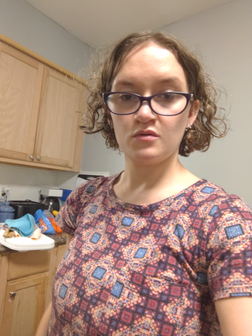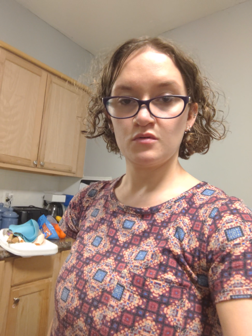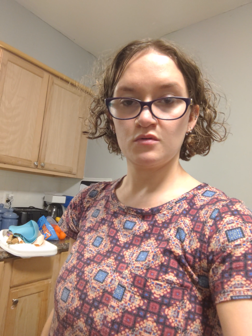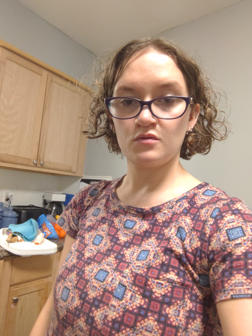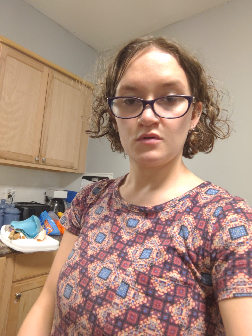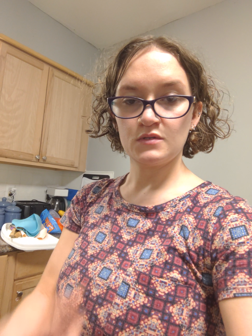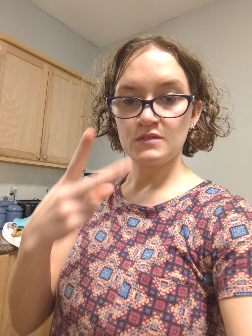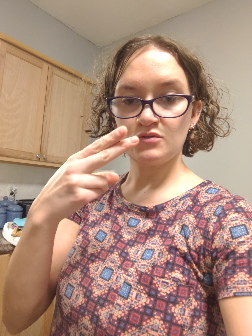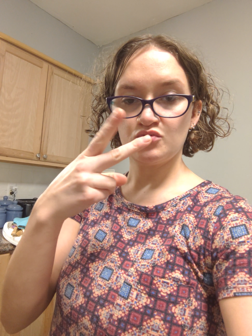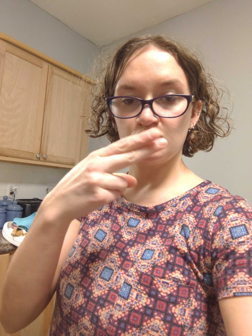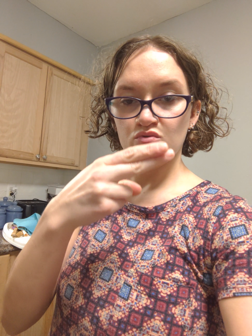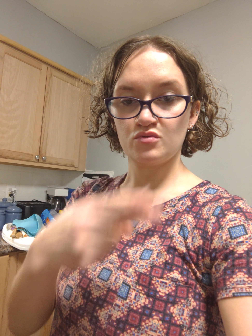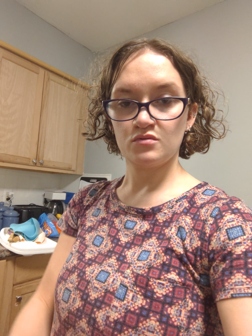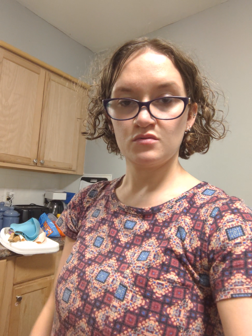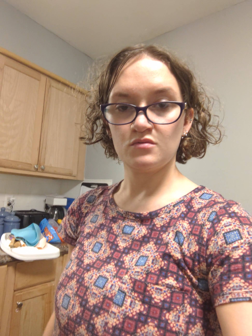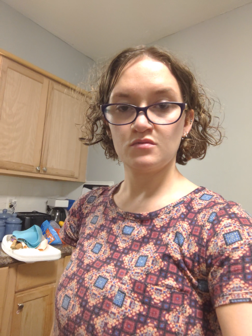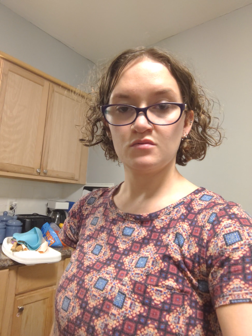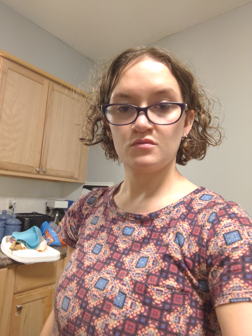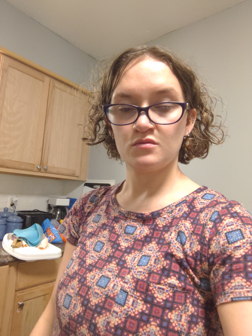scissors